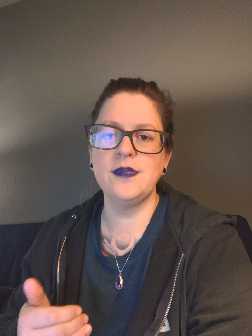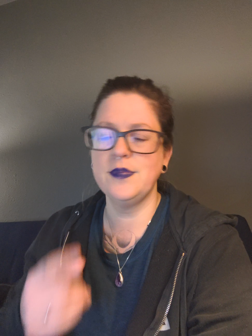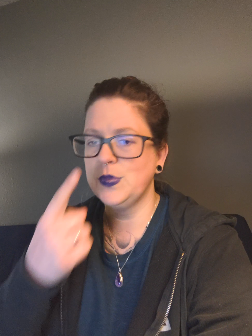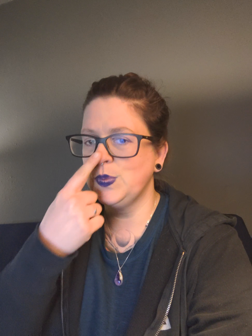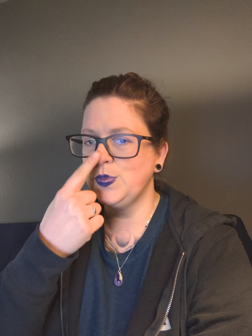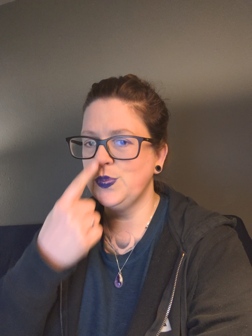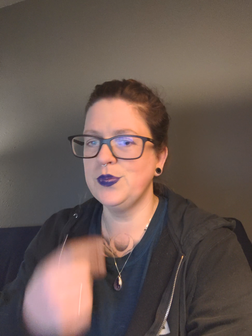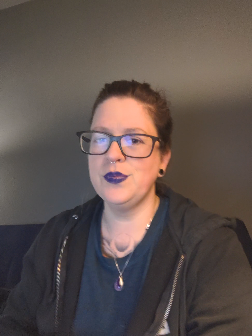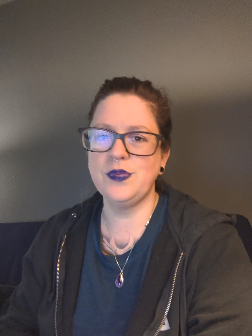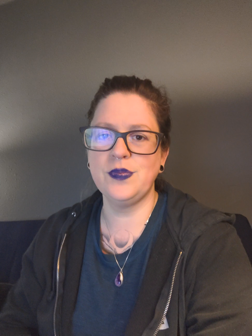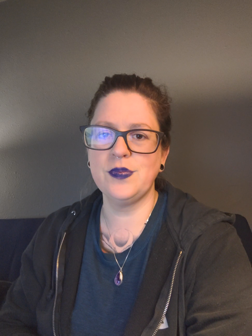nose